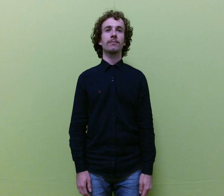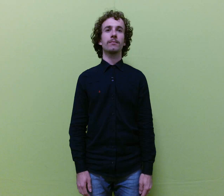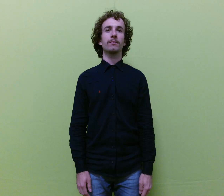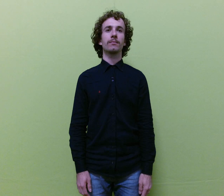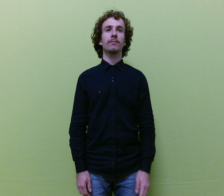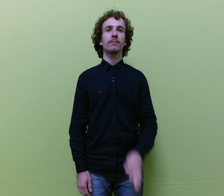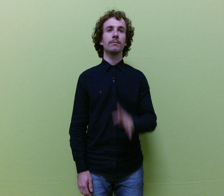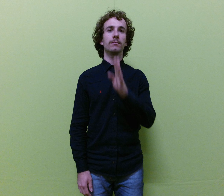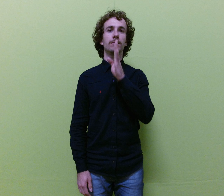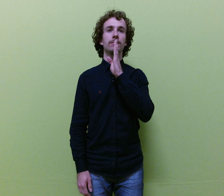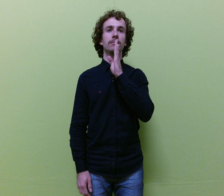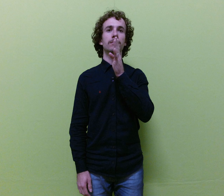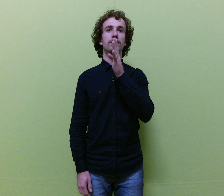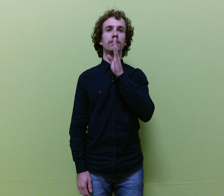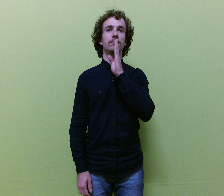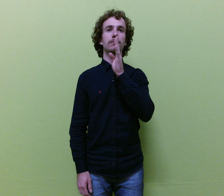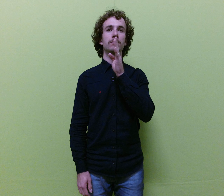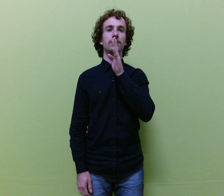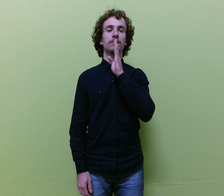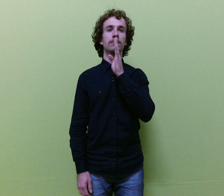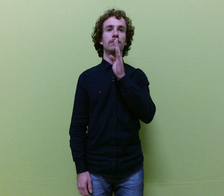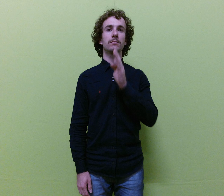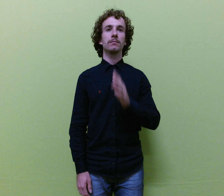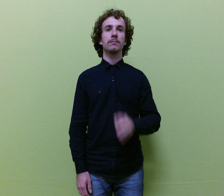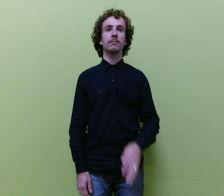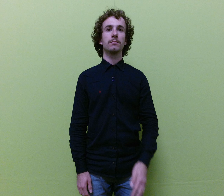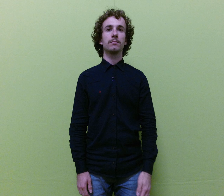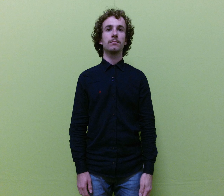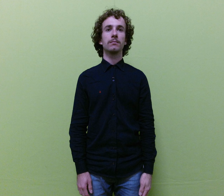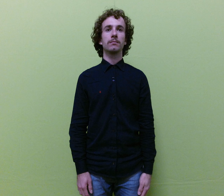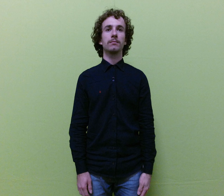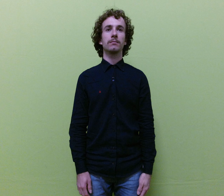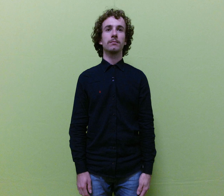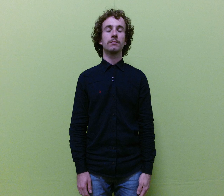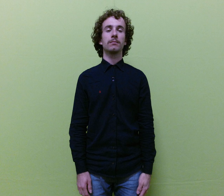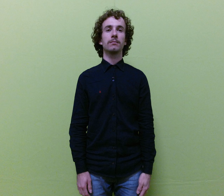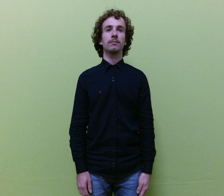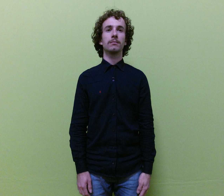conhecer